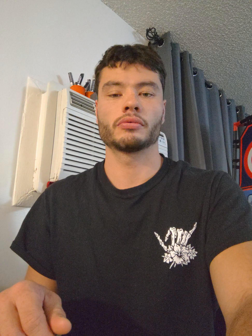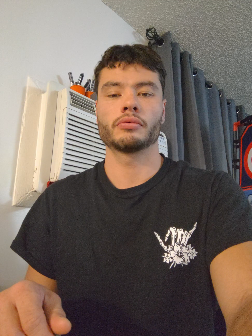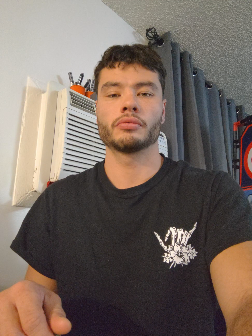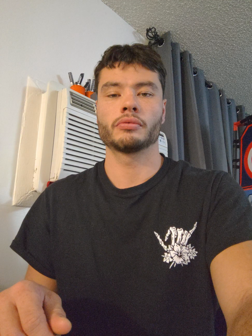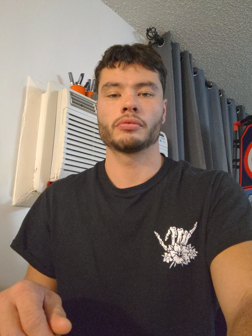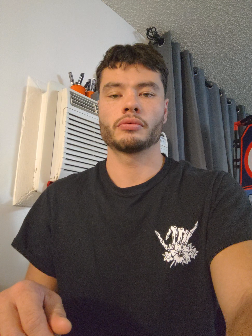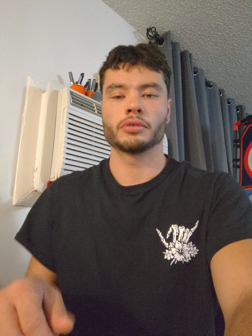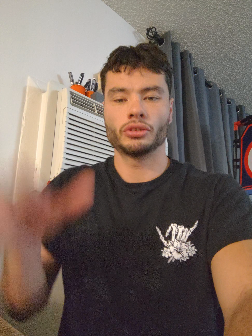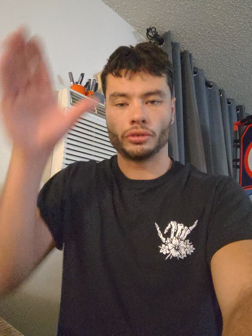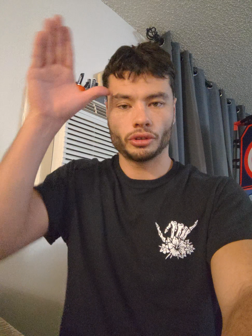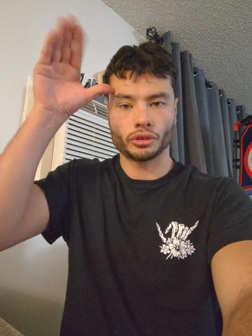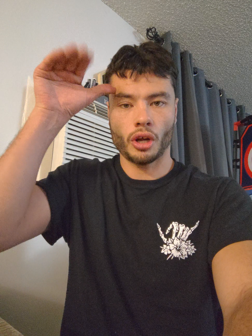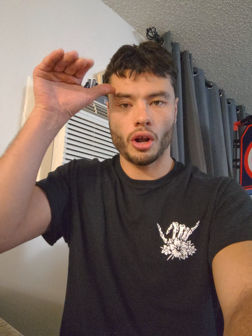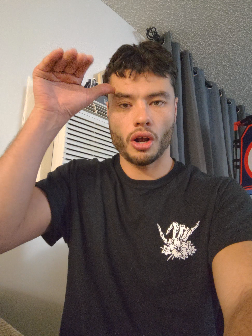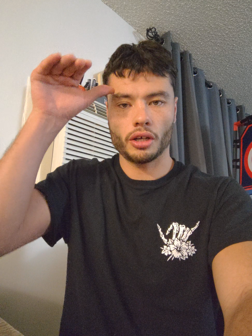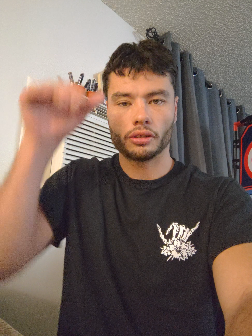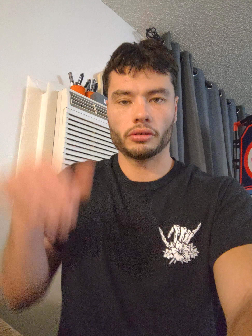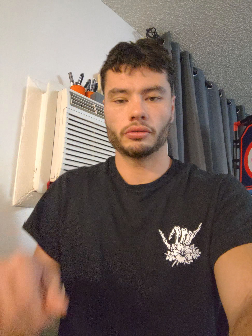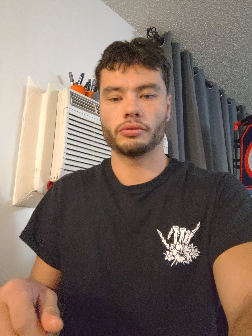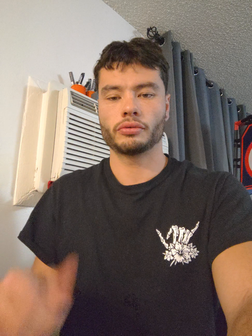donkey